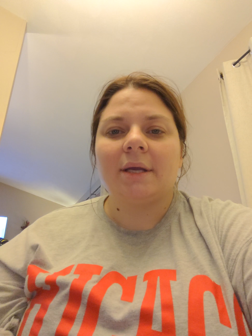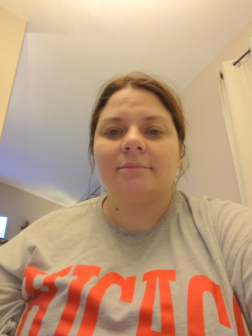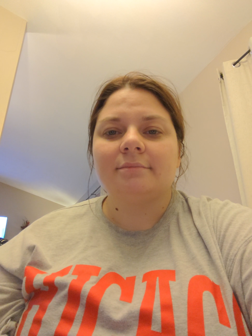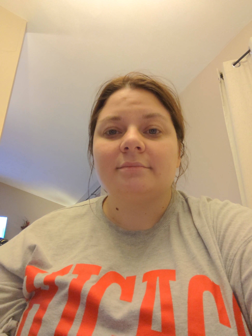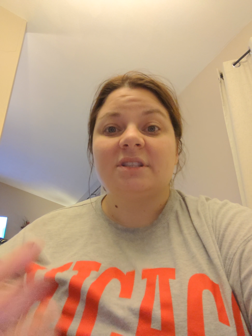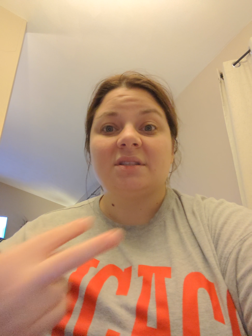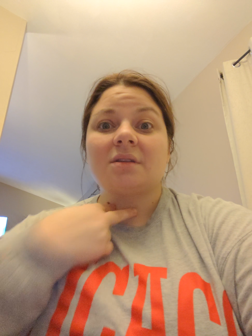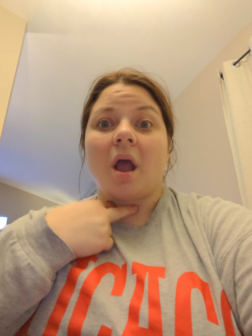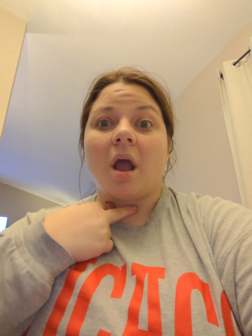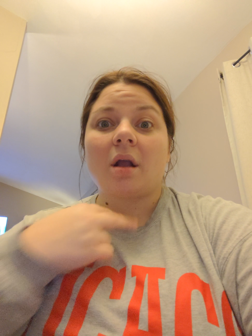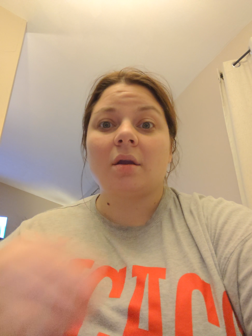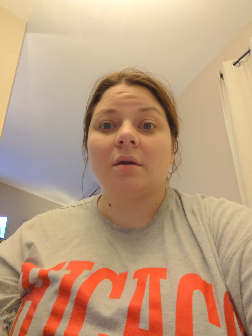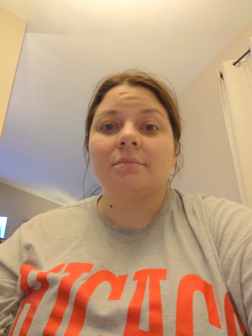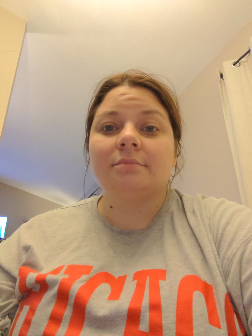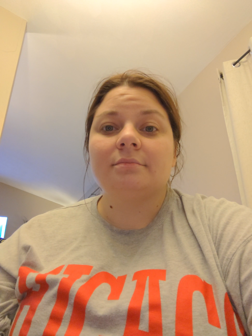stuck